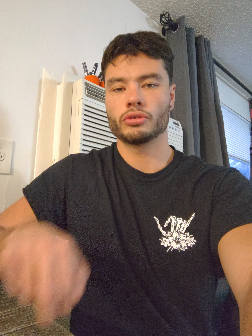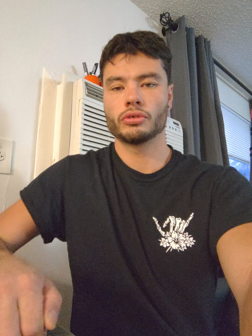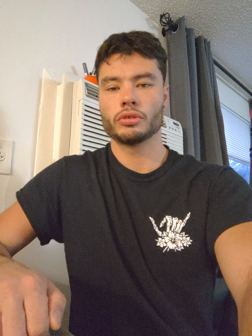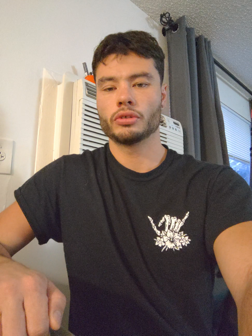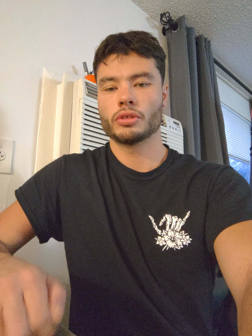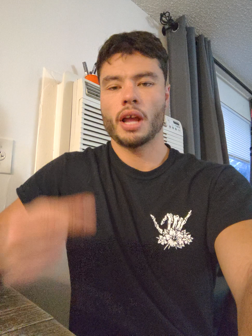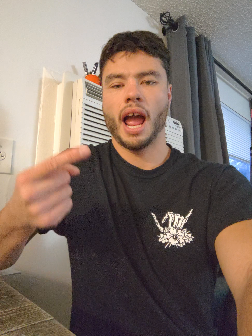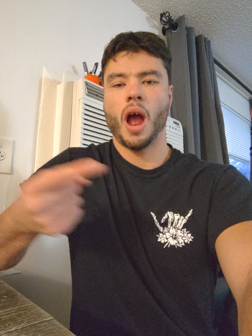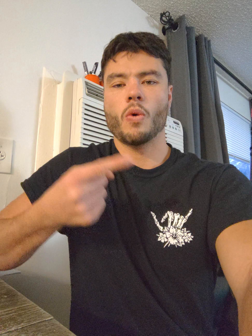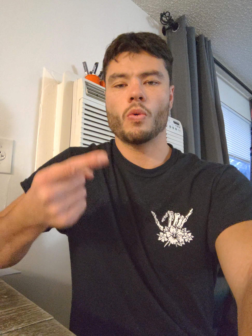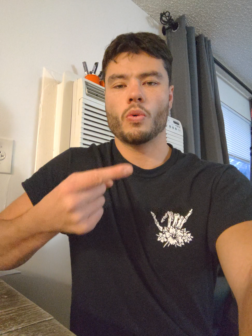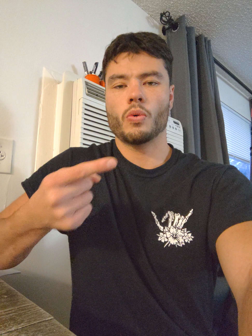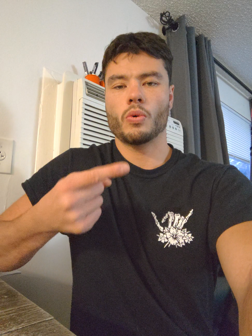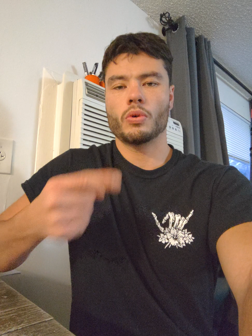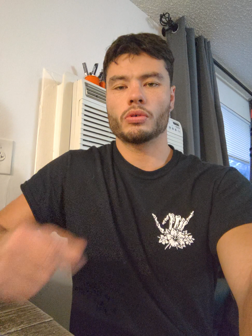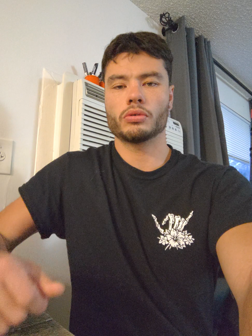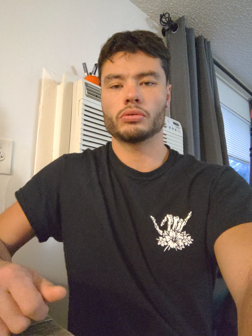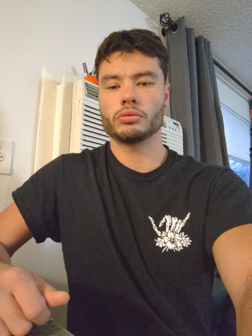owie